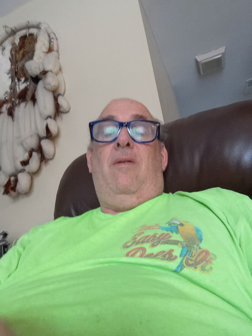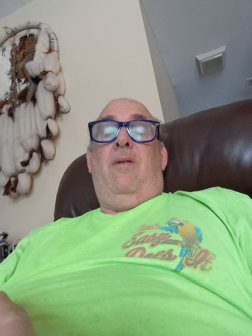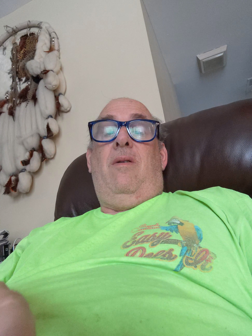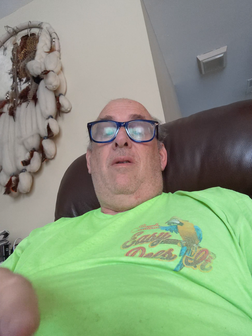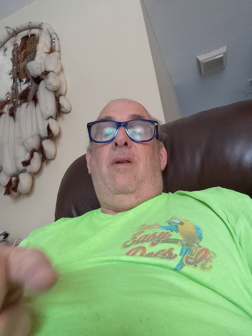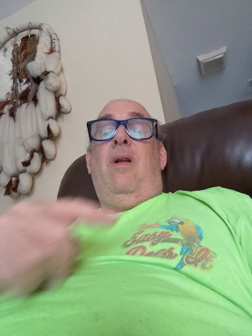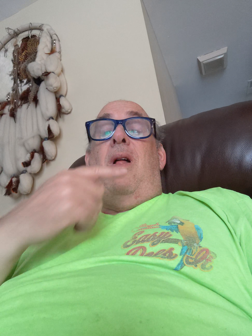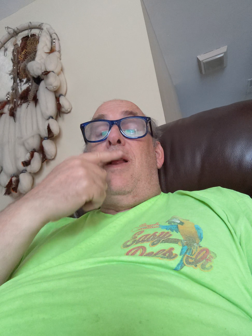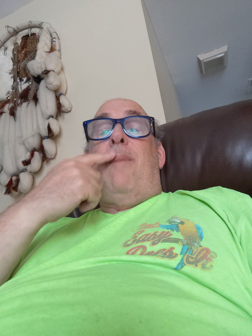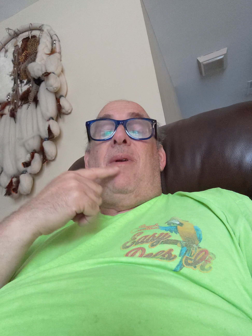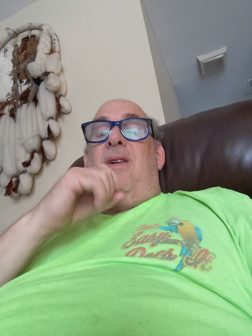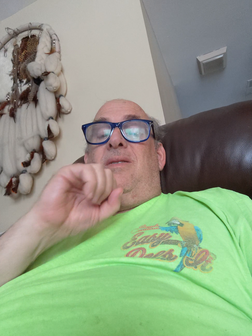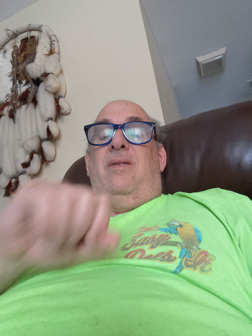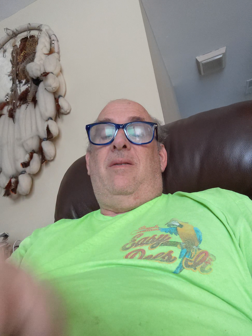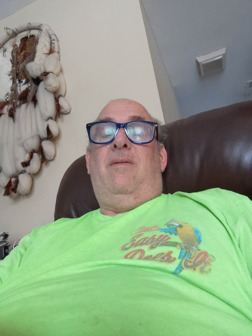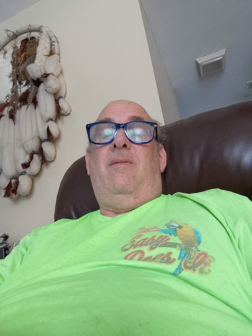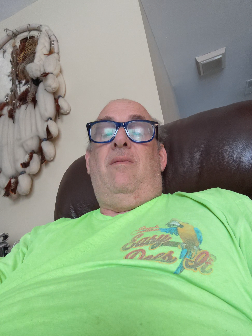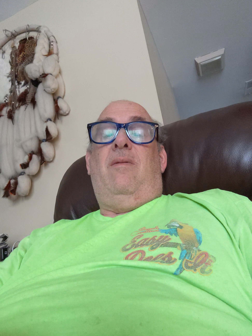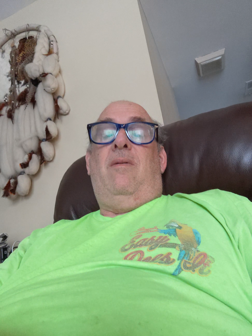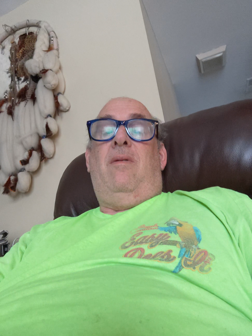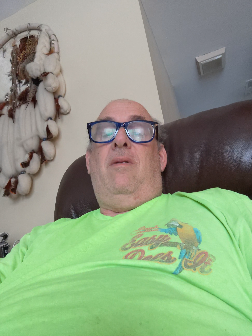lips